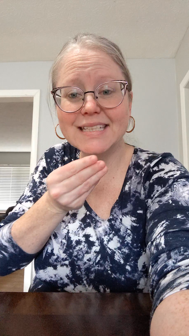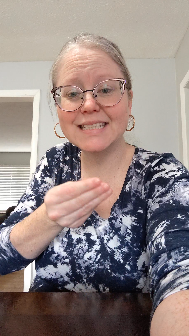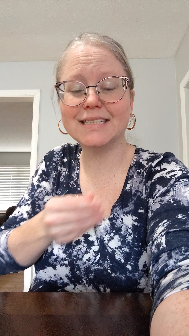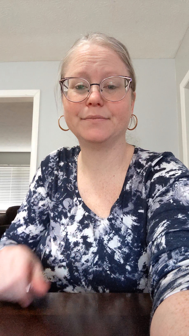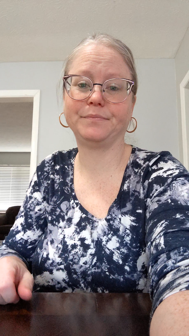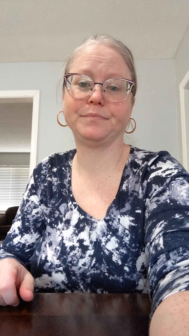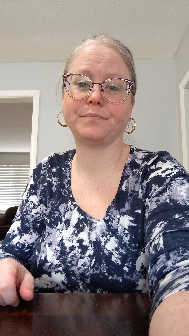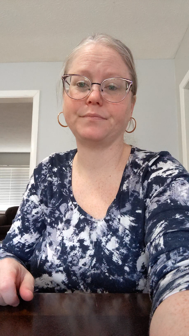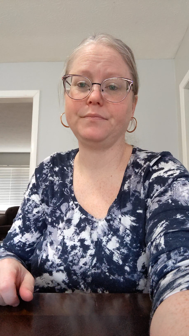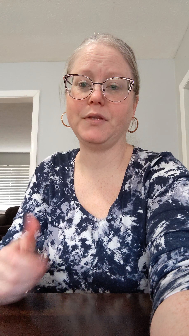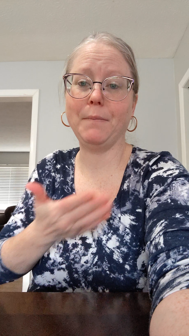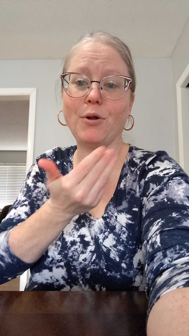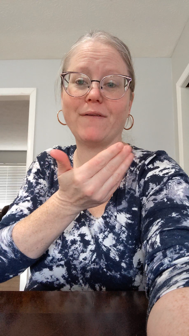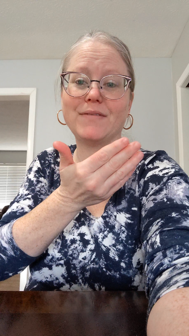butterfly